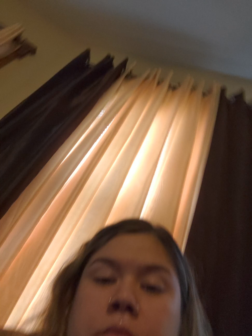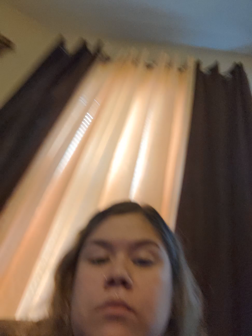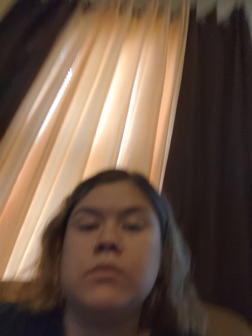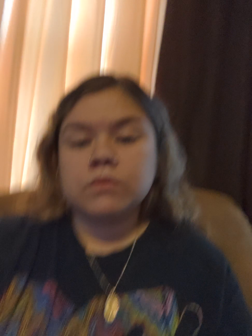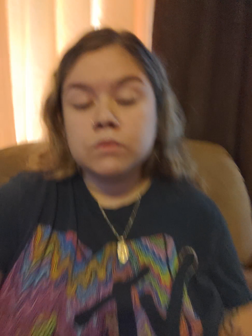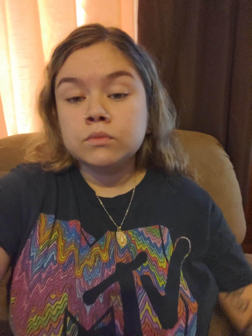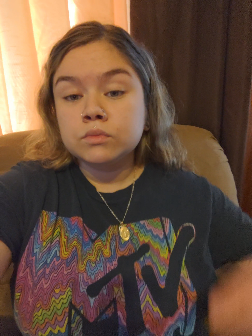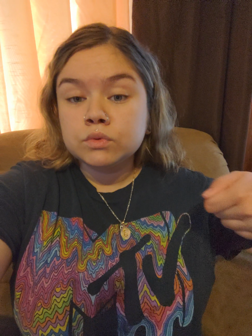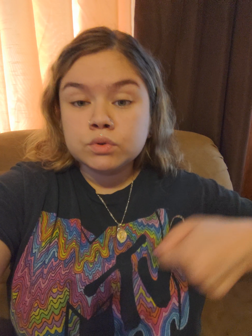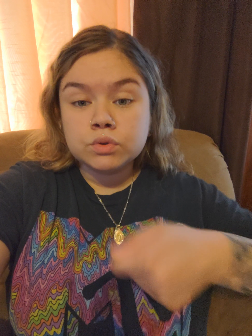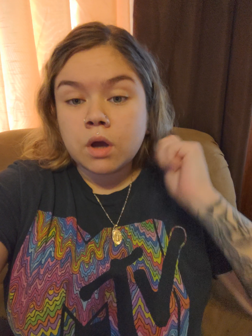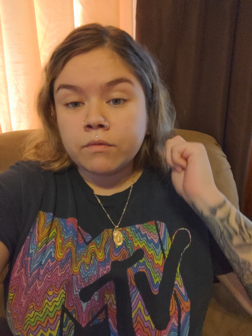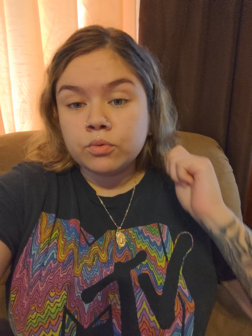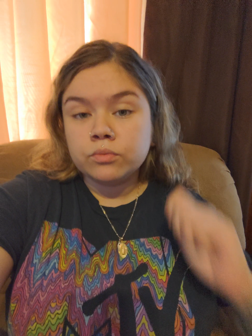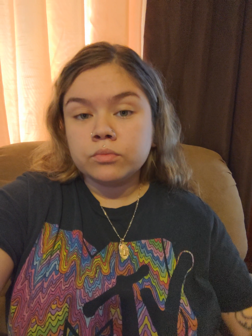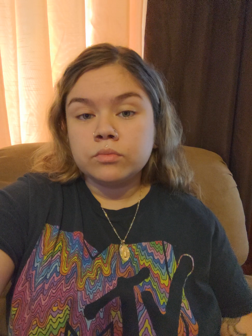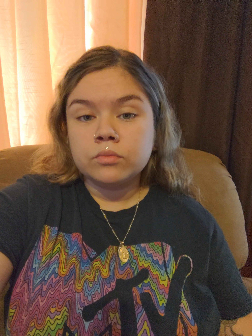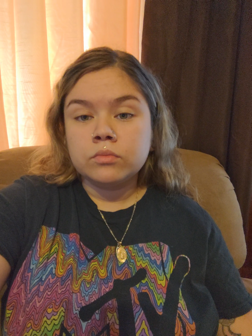shovel